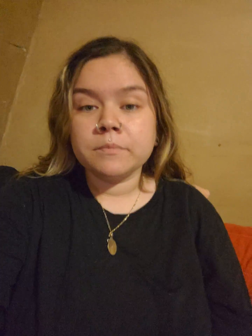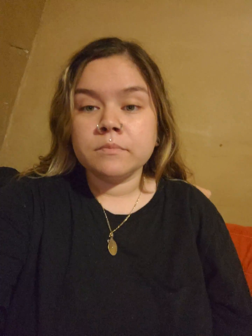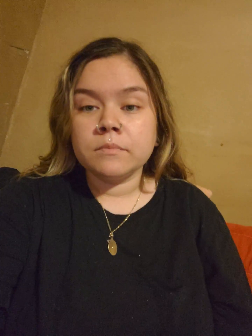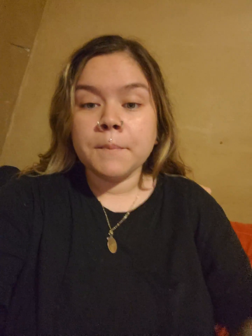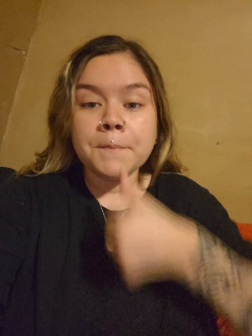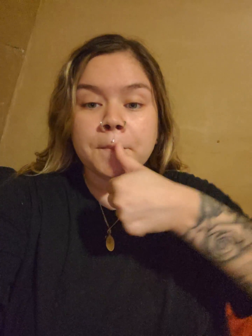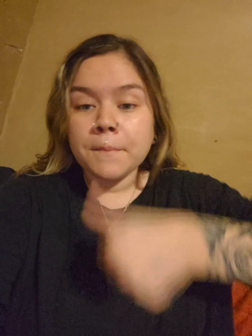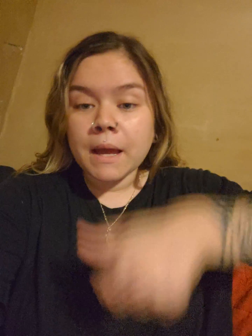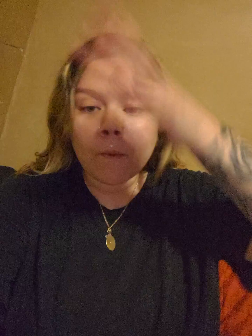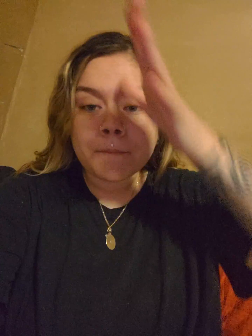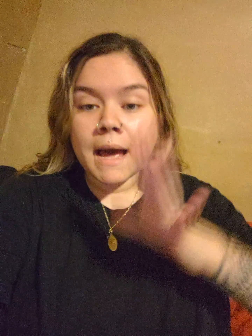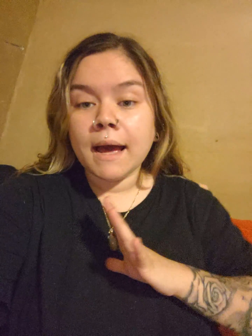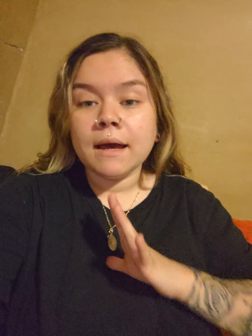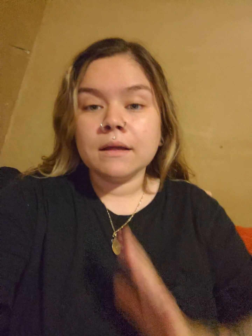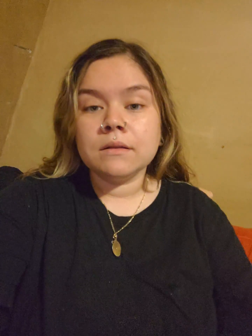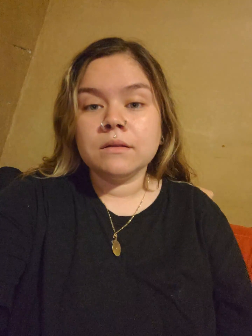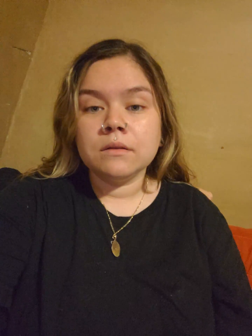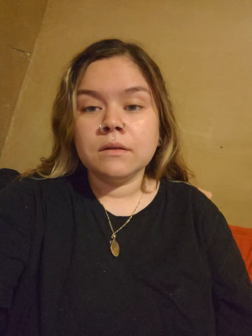mailman